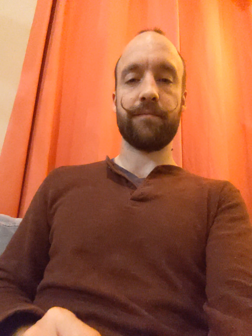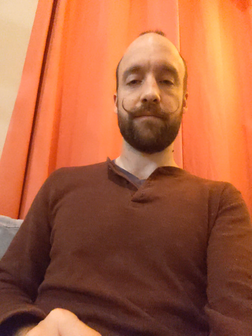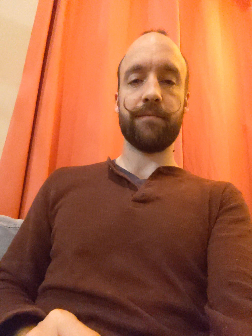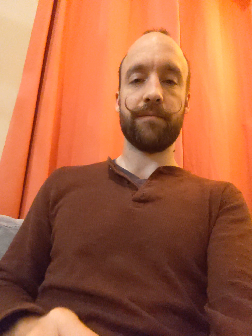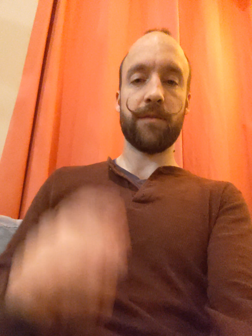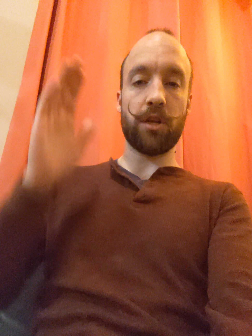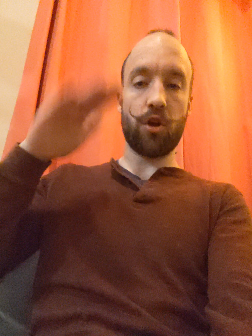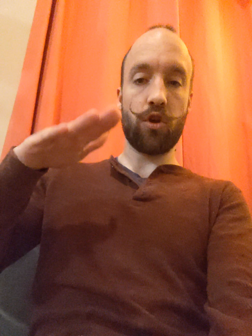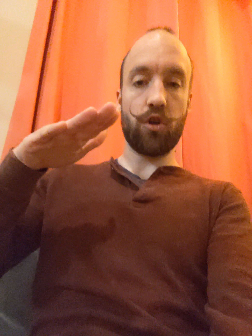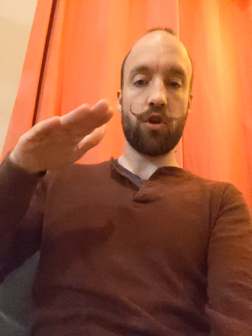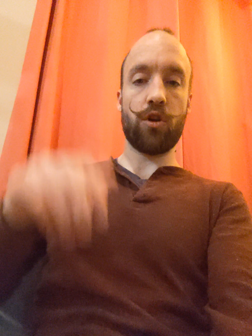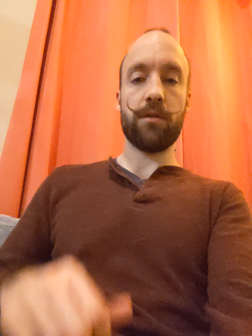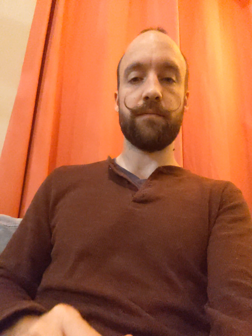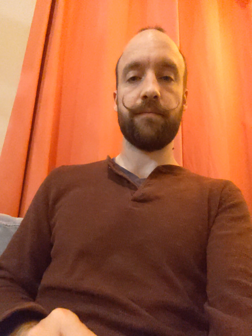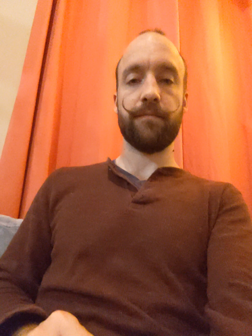on